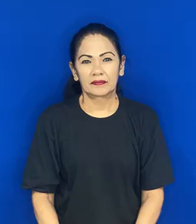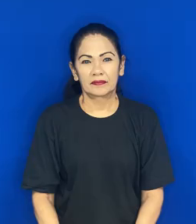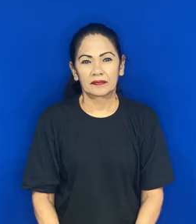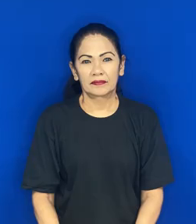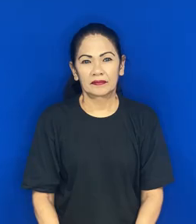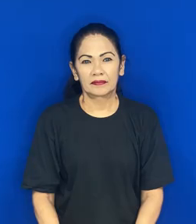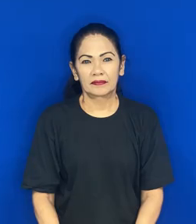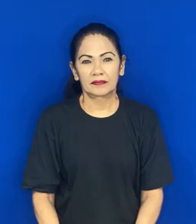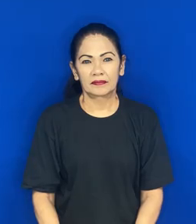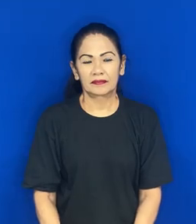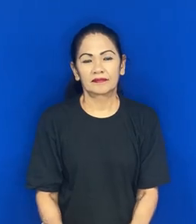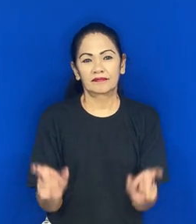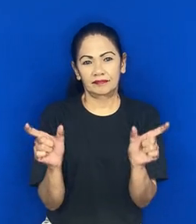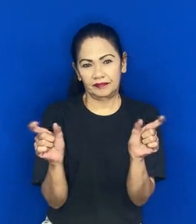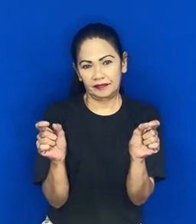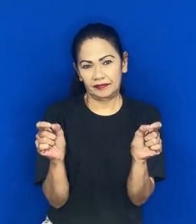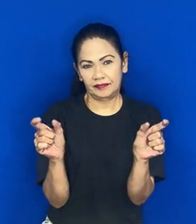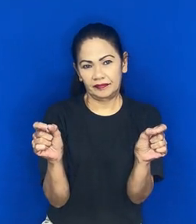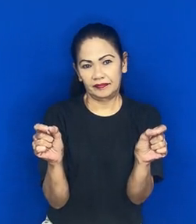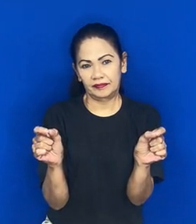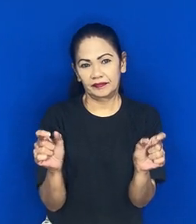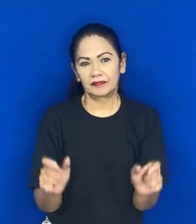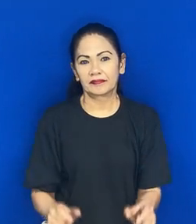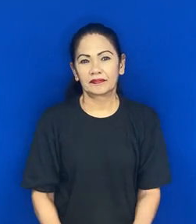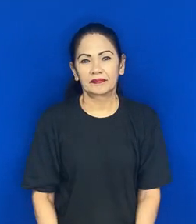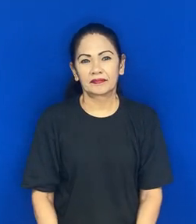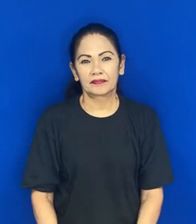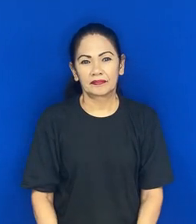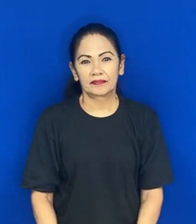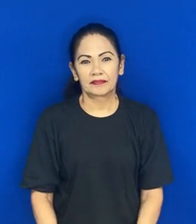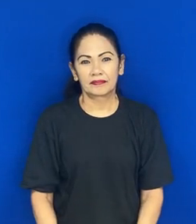crab